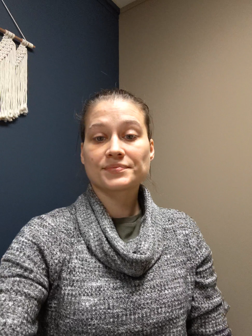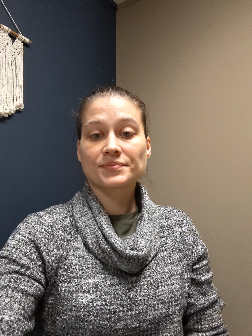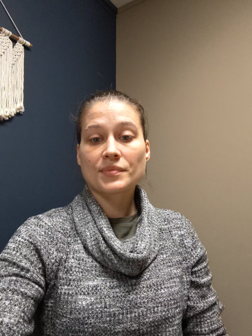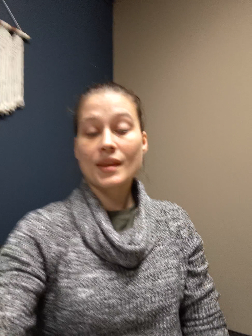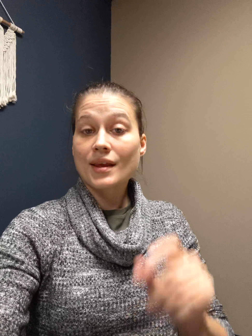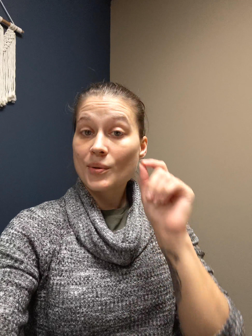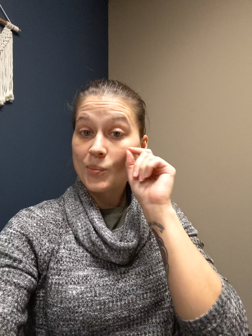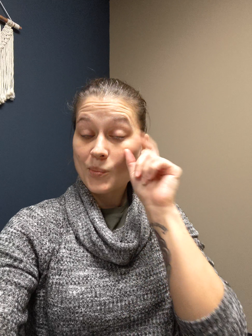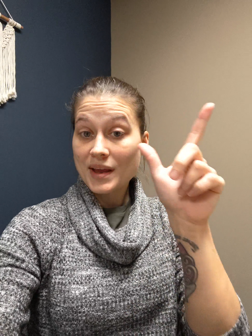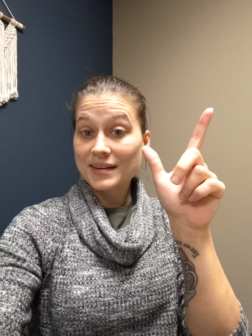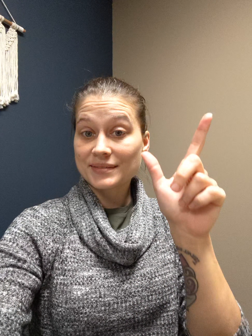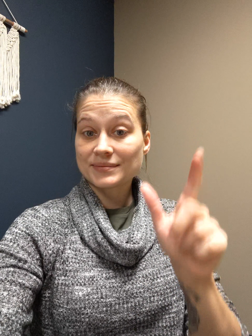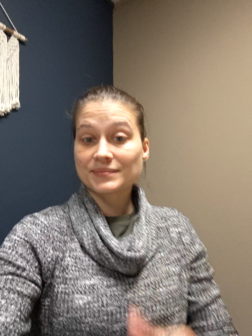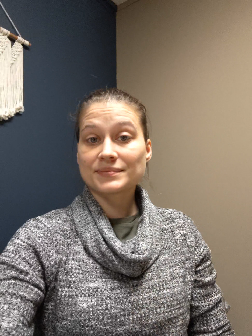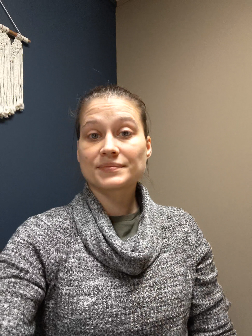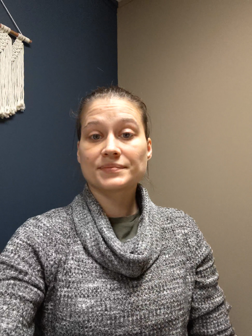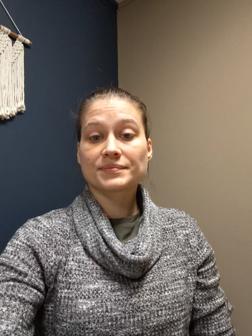wake